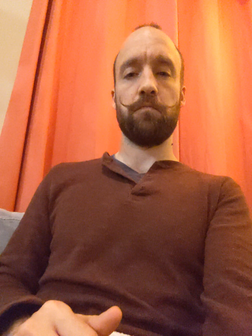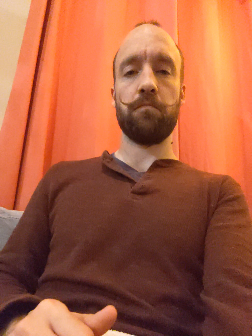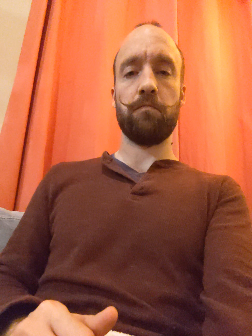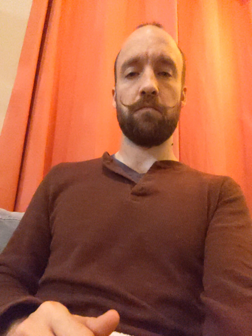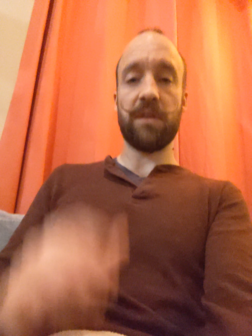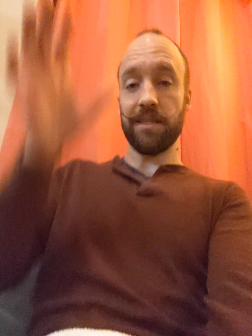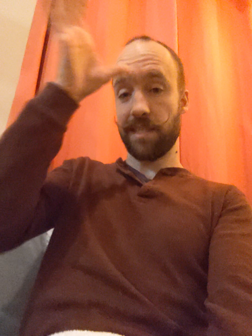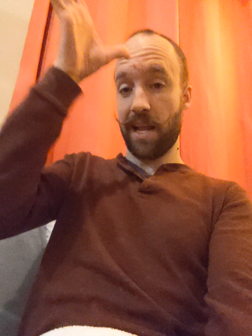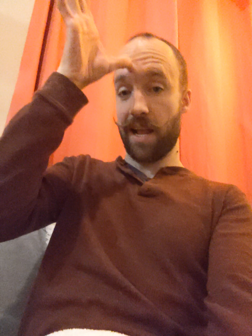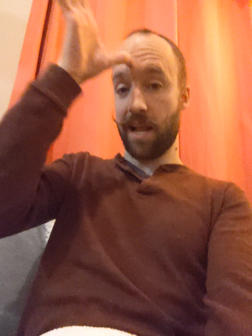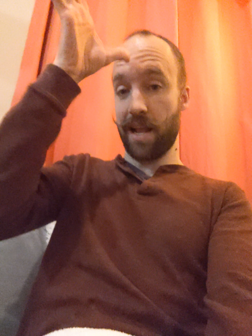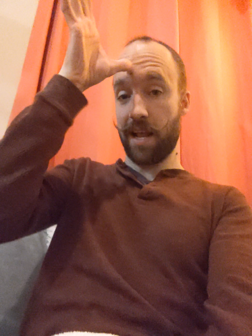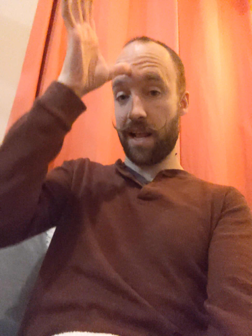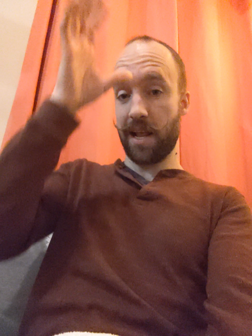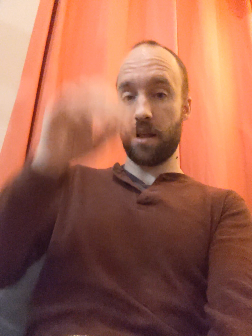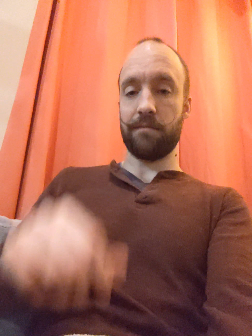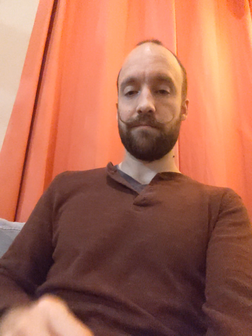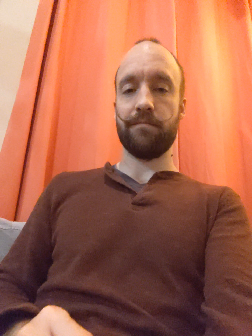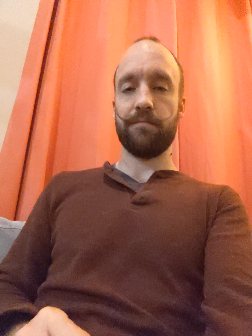dad